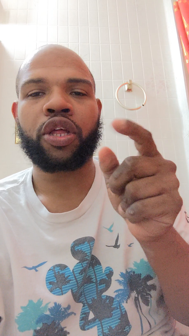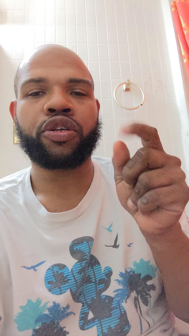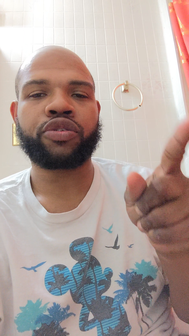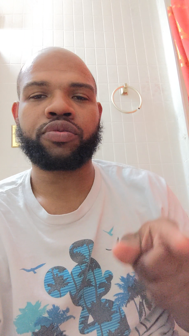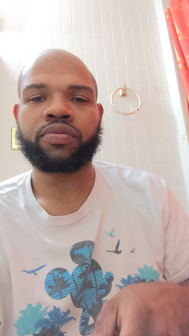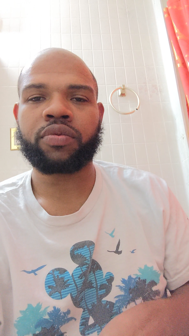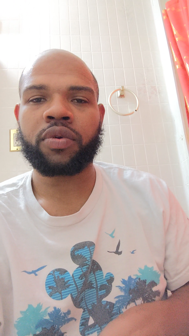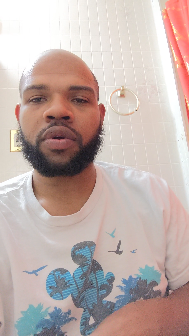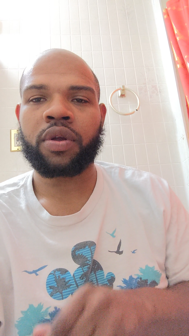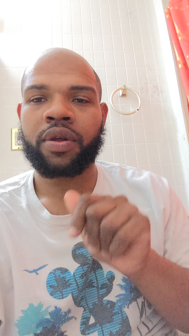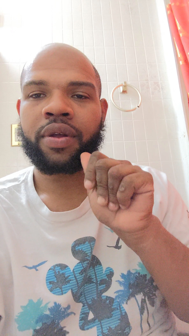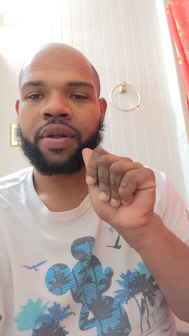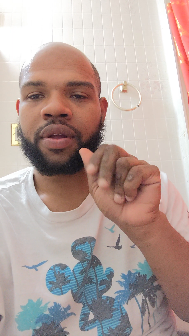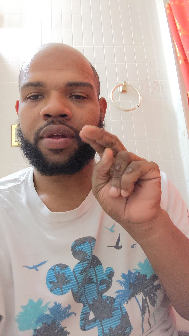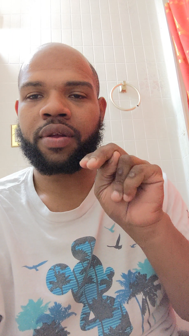an